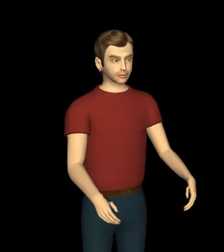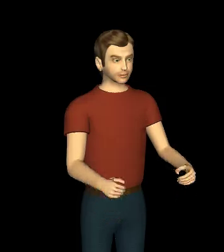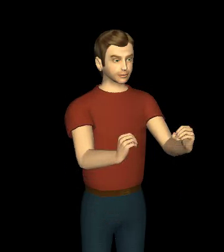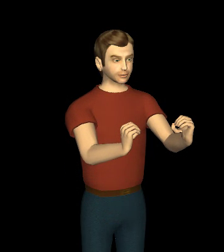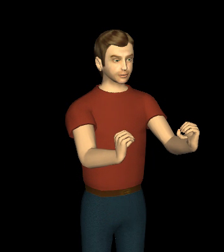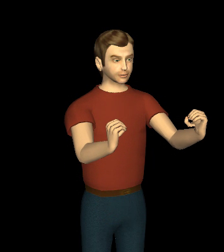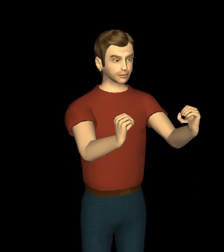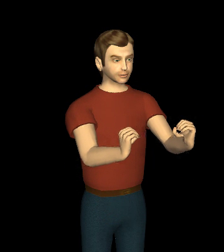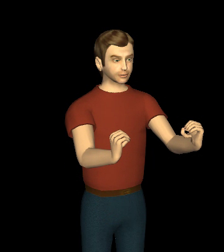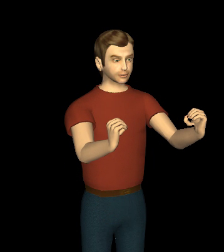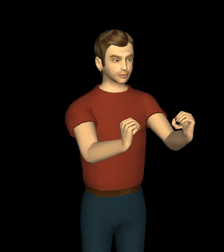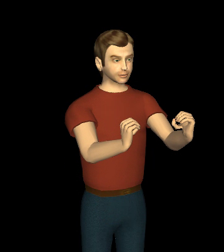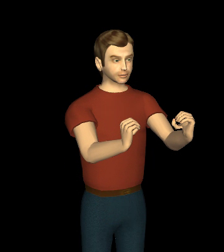عم